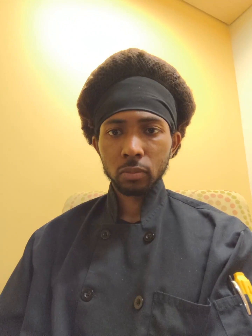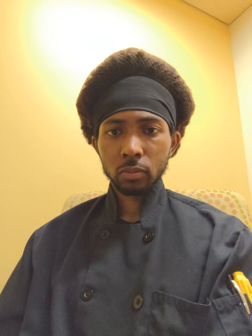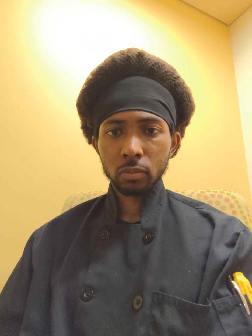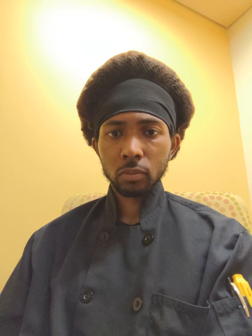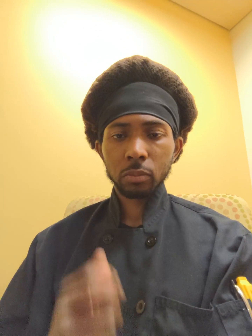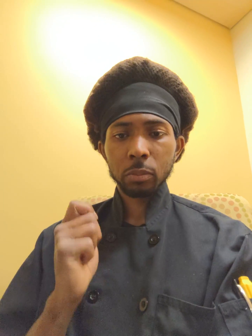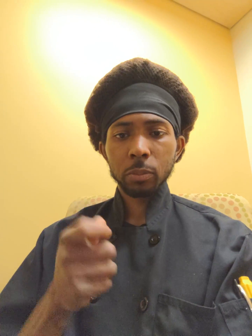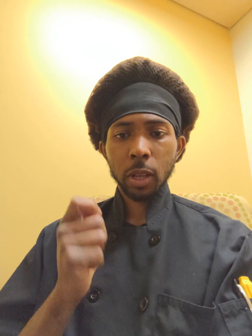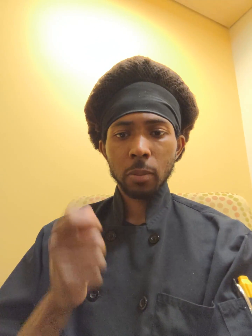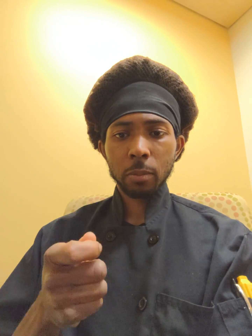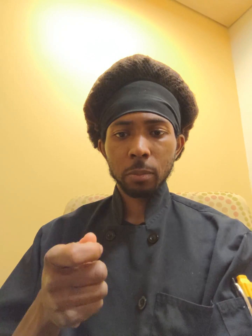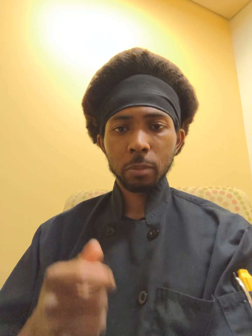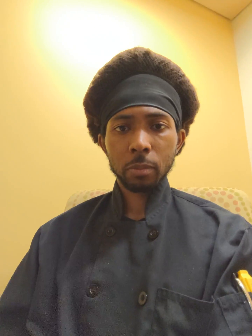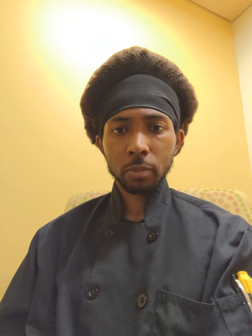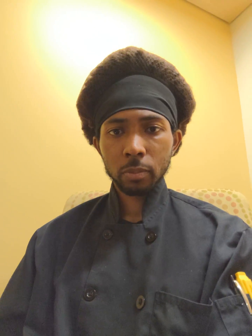cart